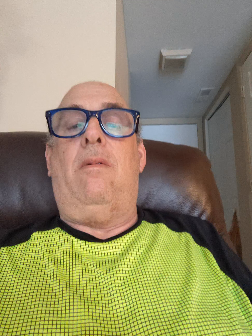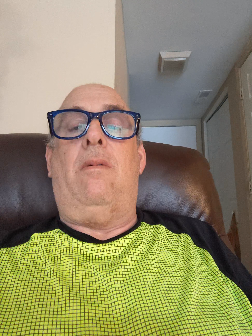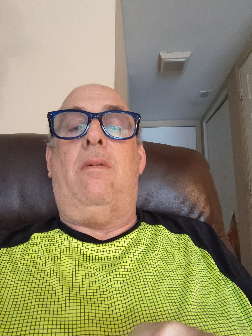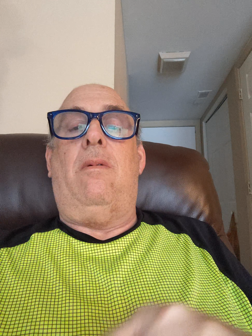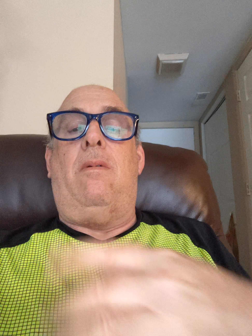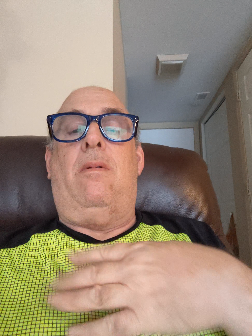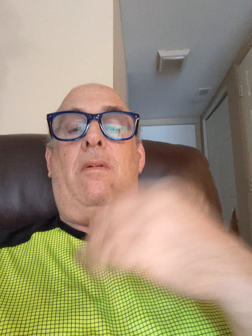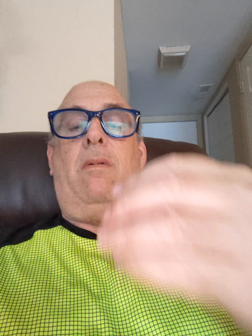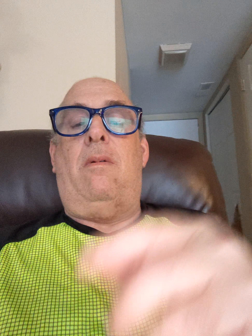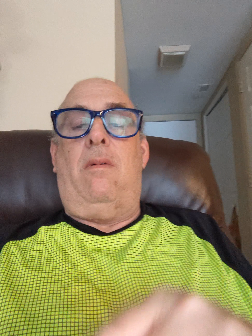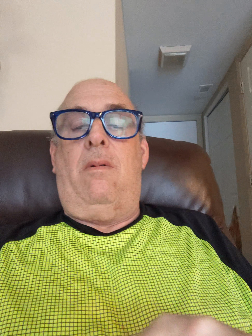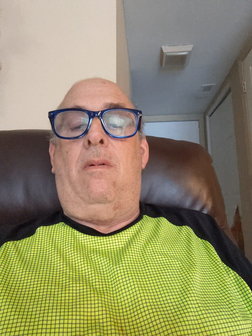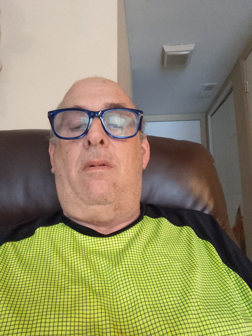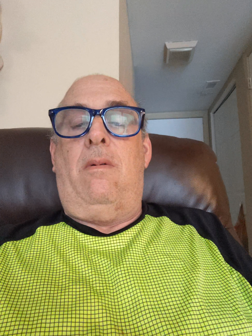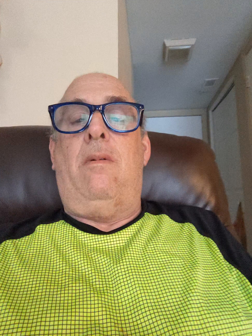white